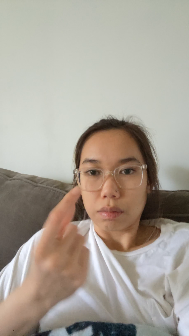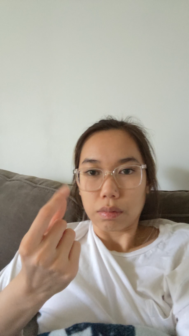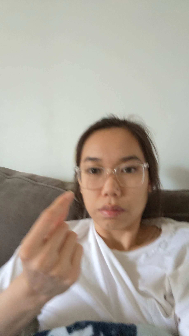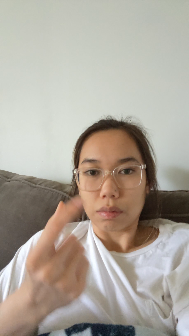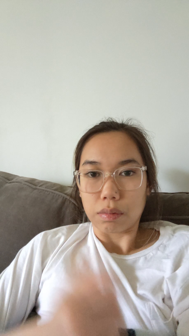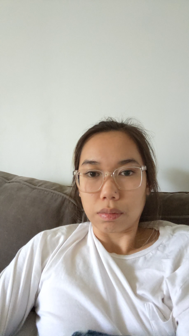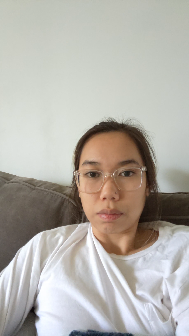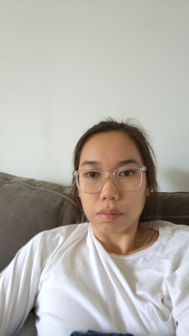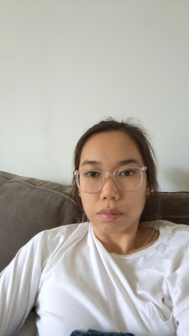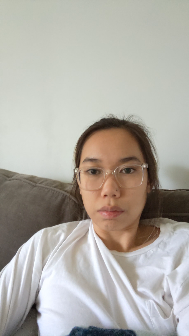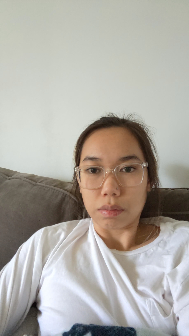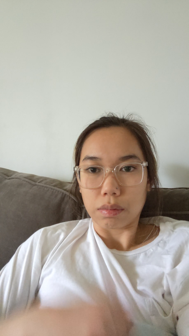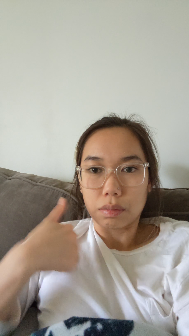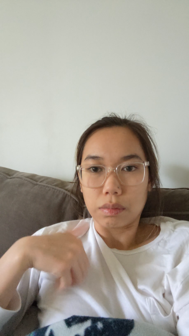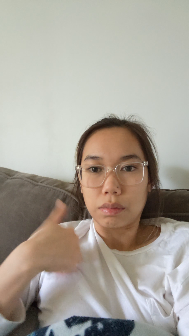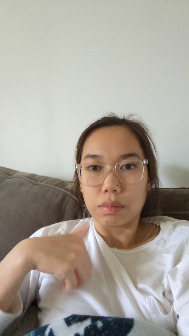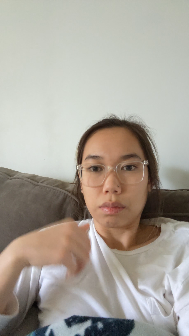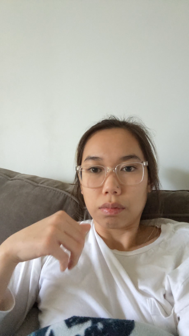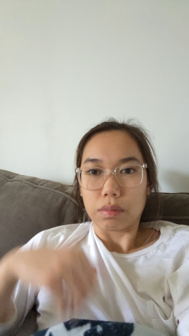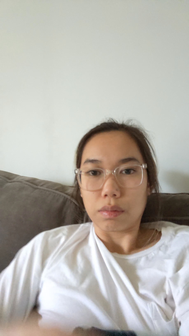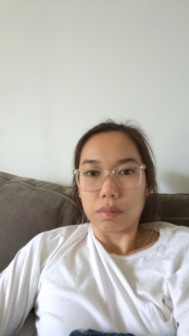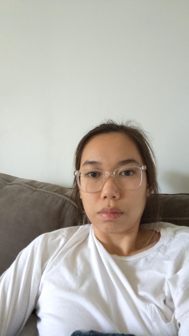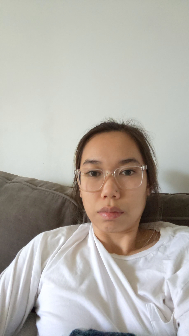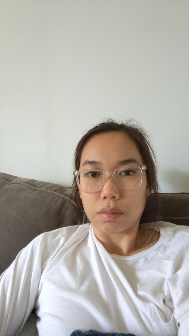bathtub